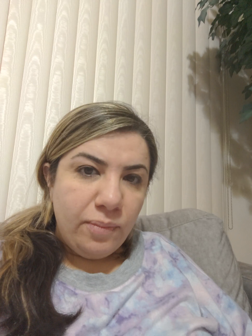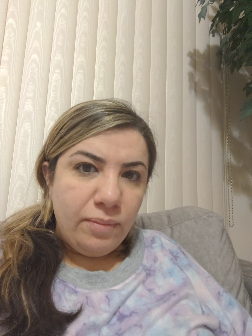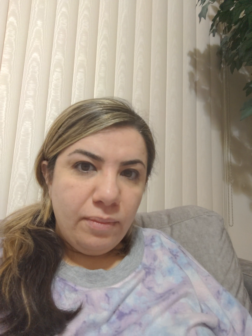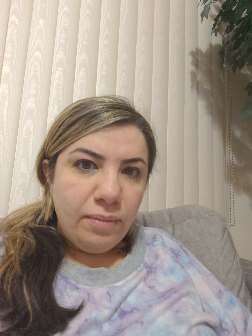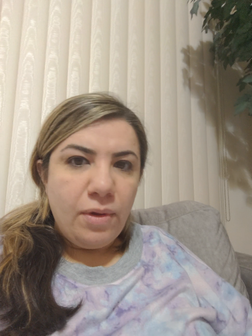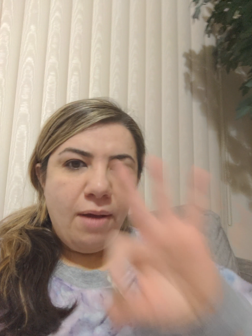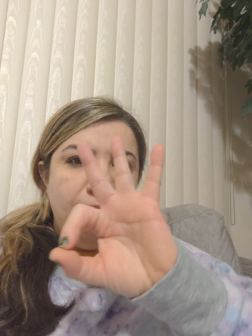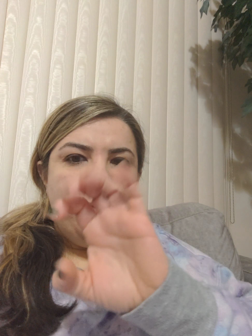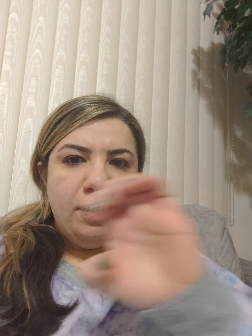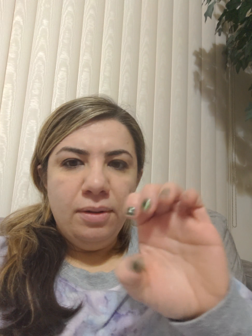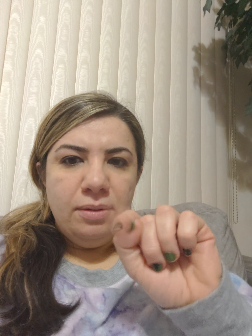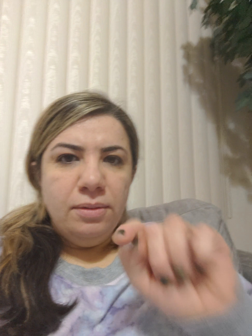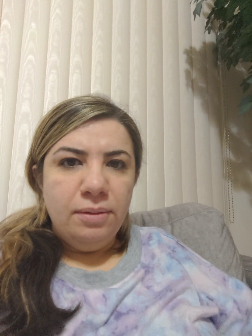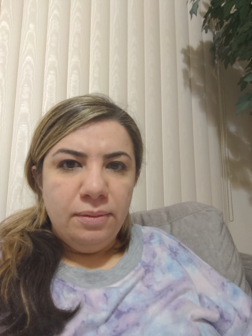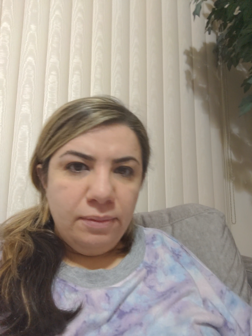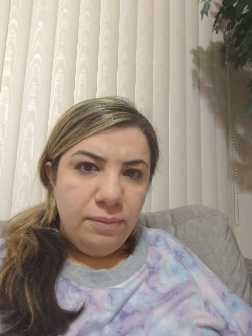feet